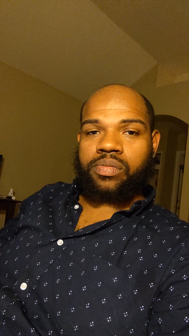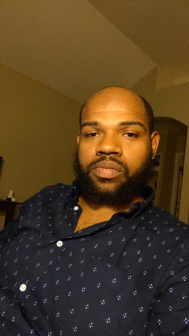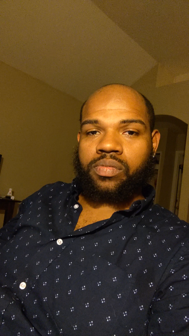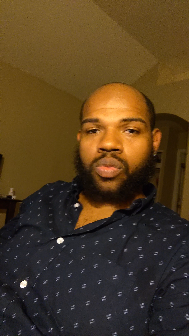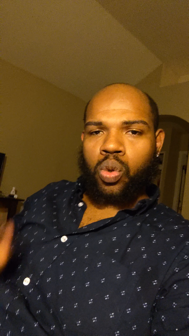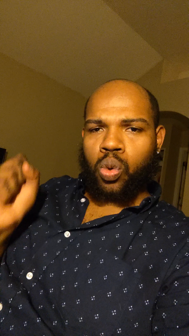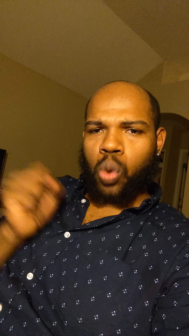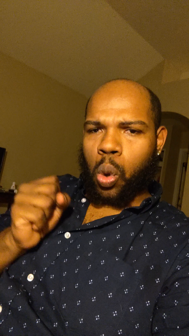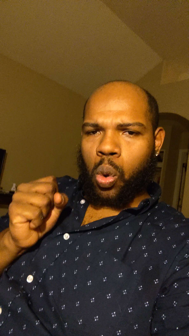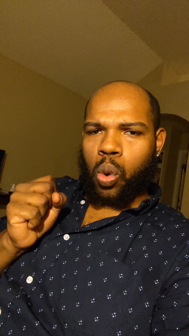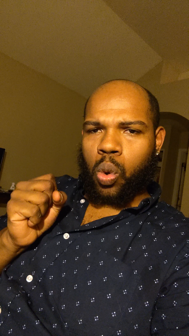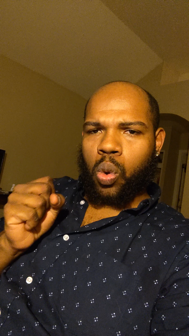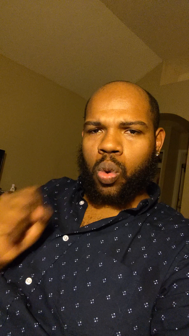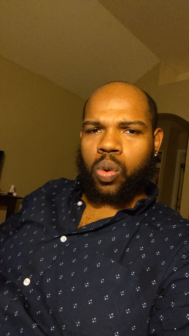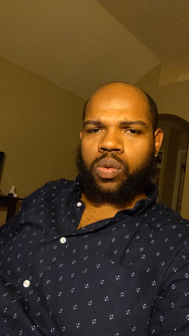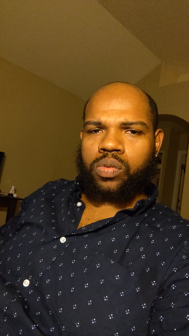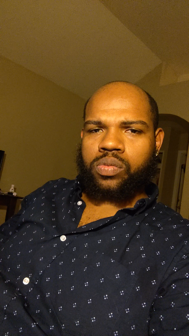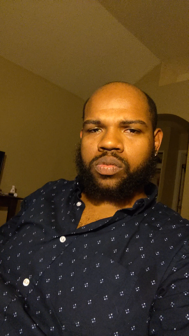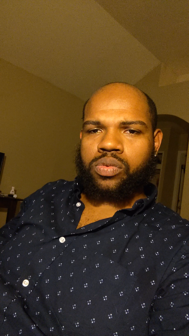cold